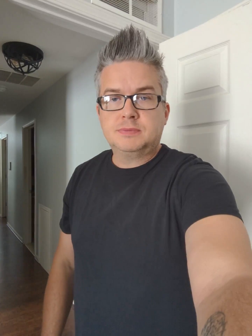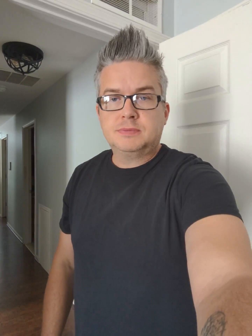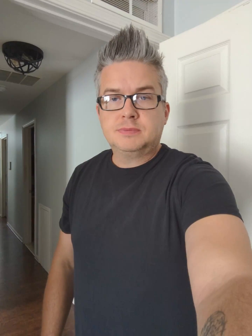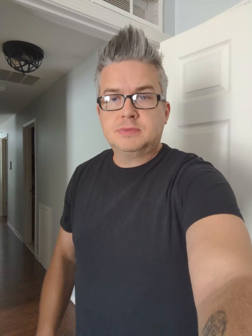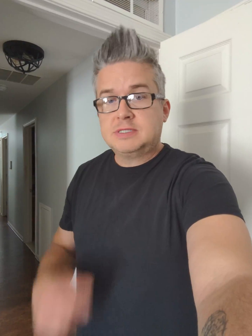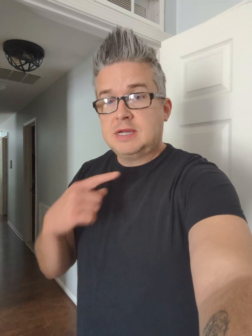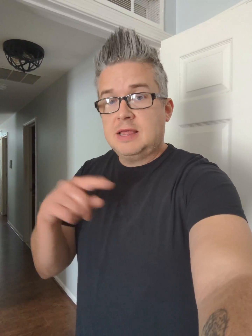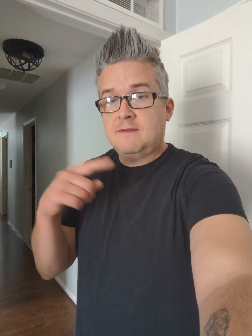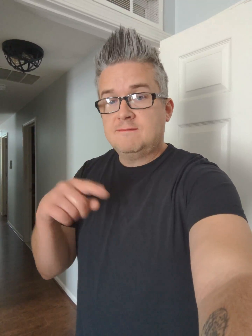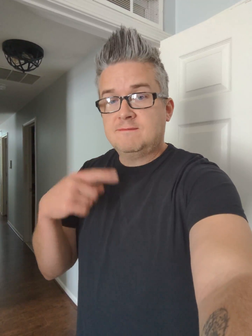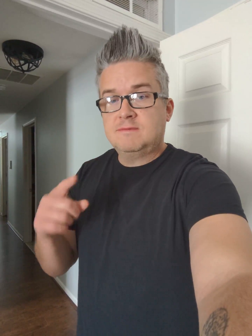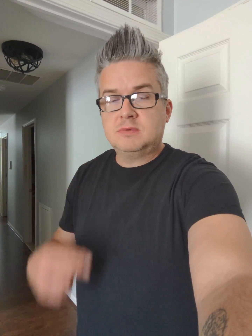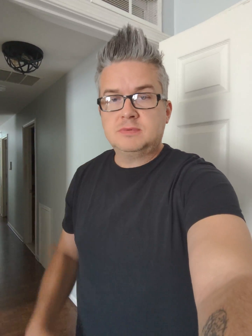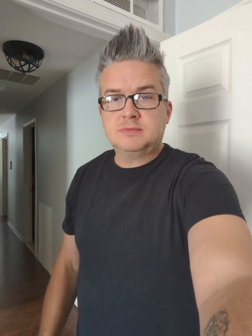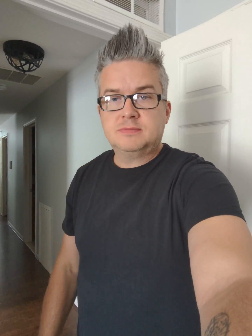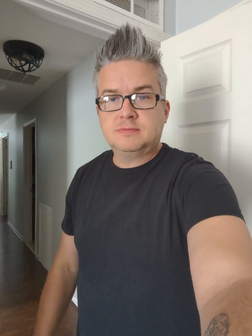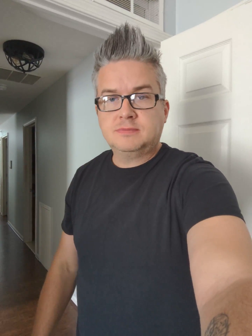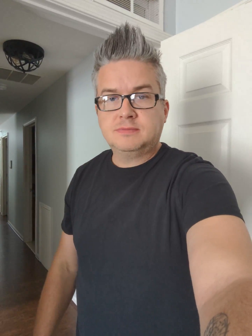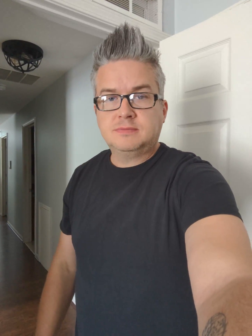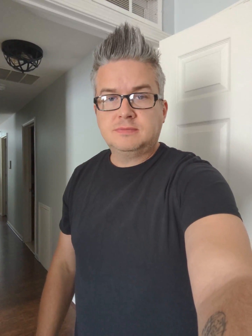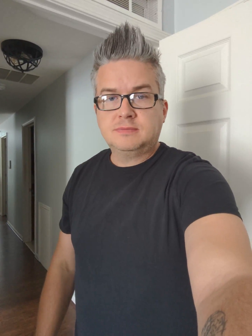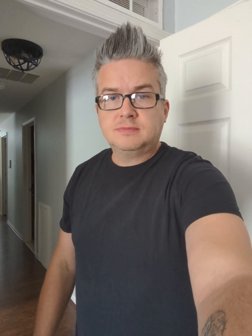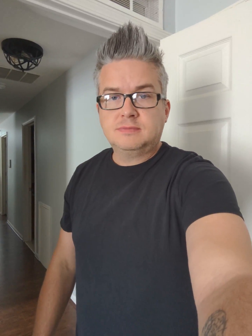knife